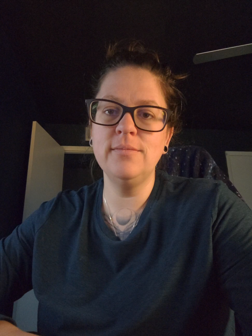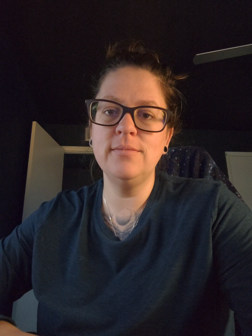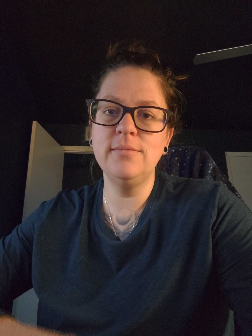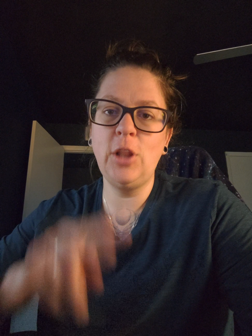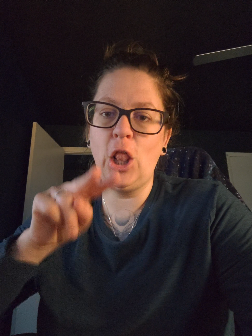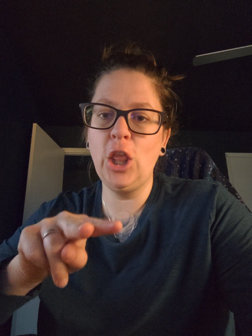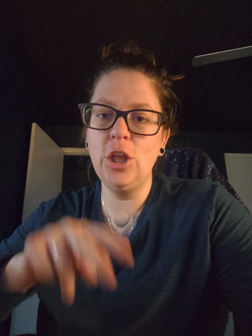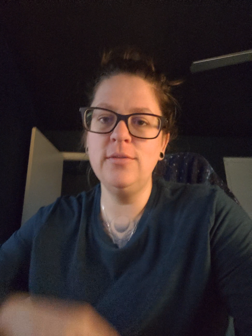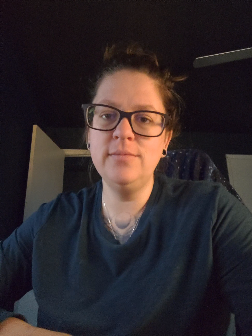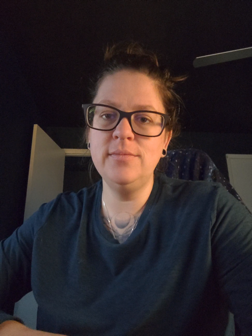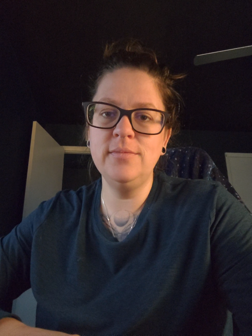look